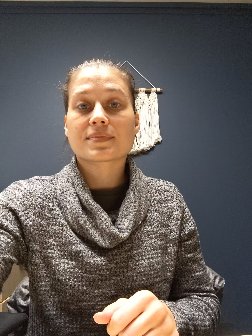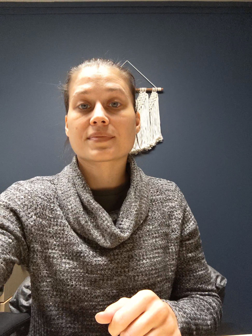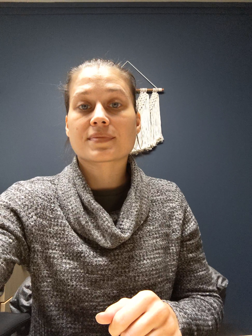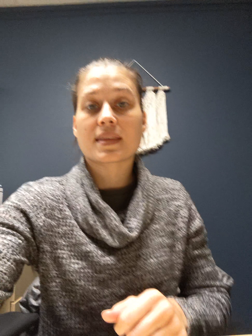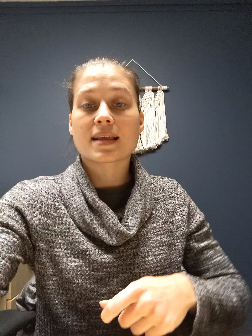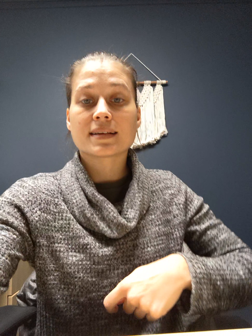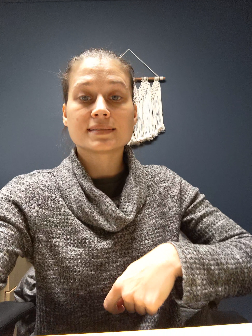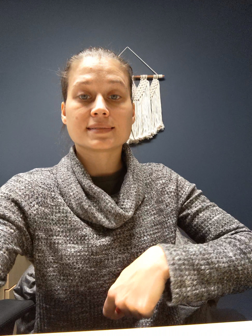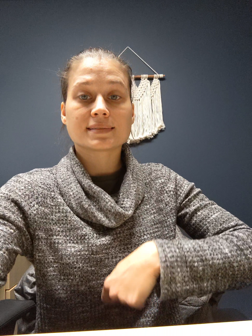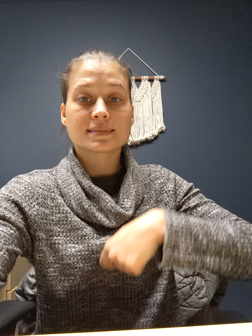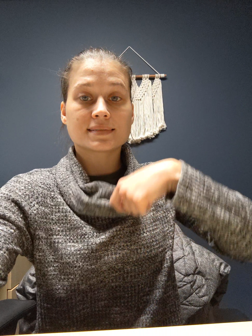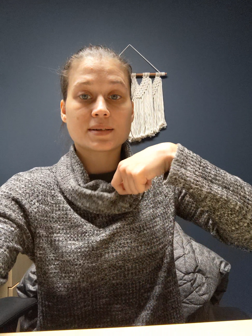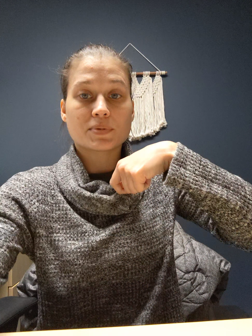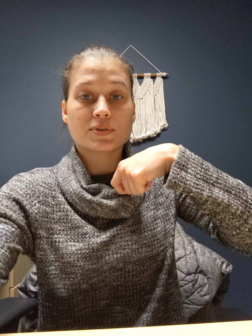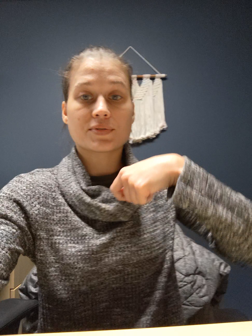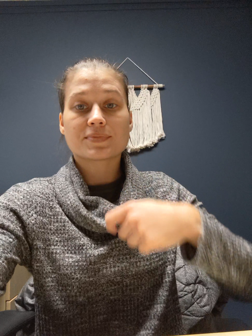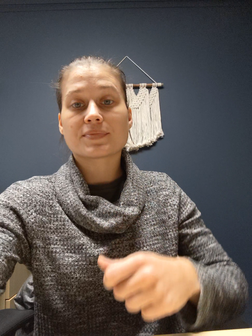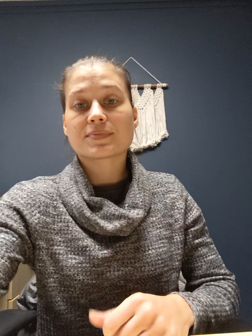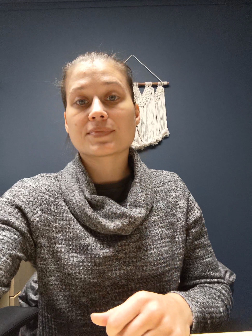zipper